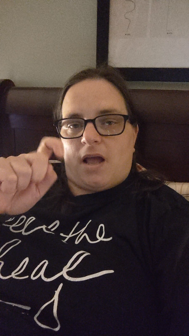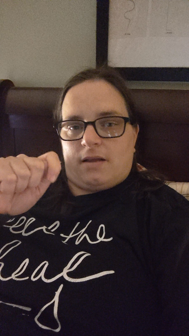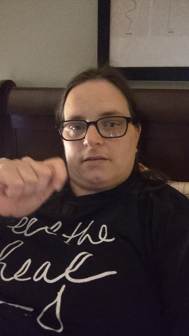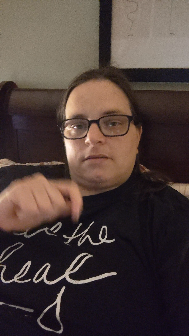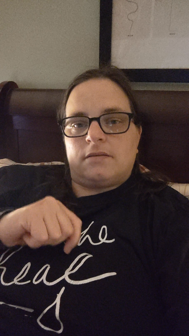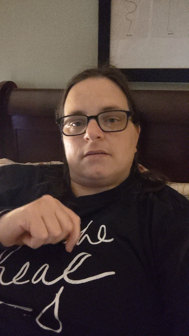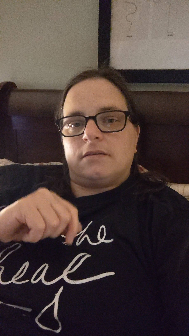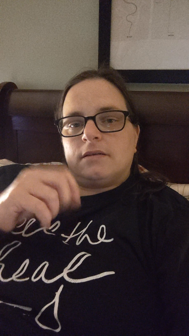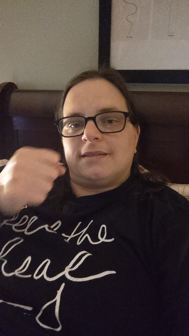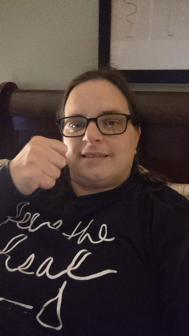hit